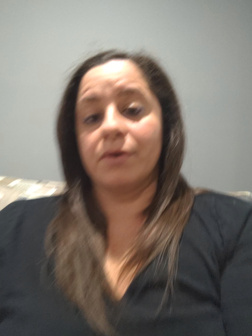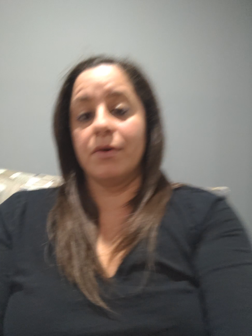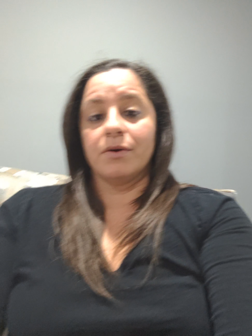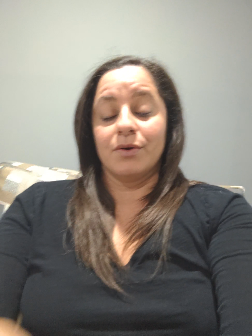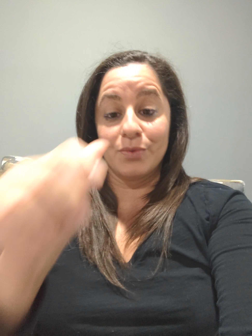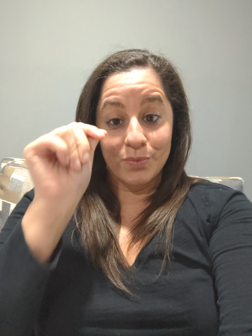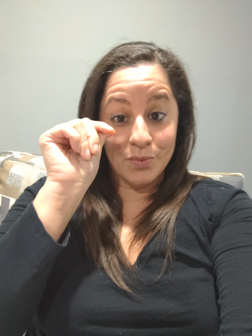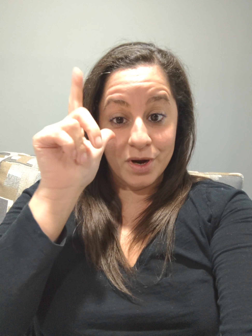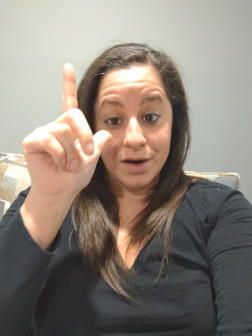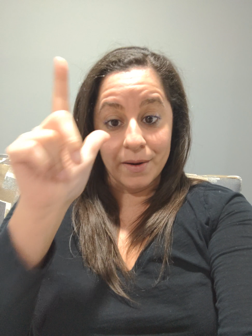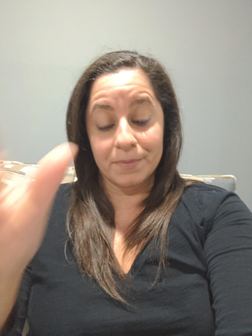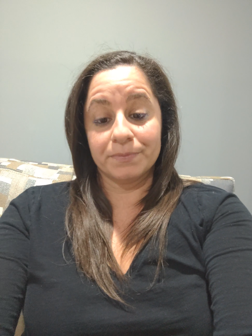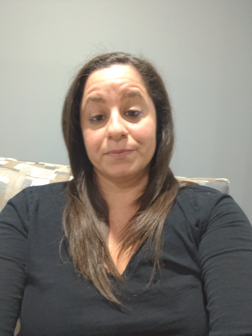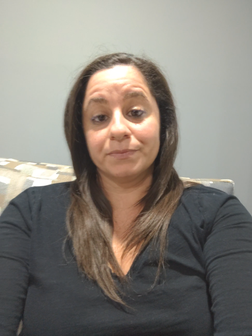wake